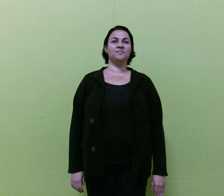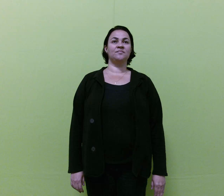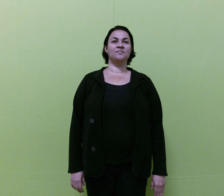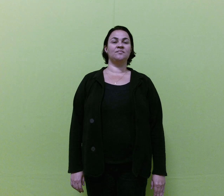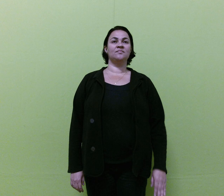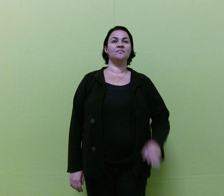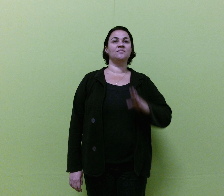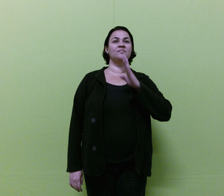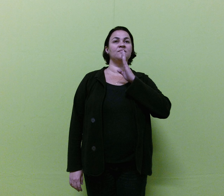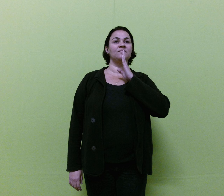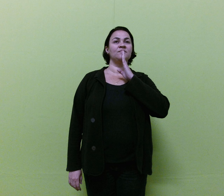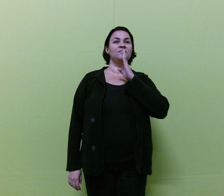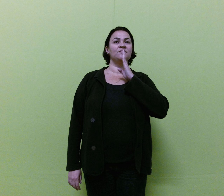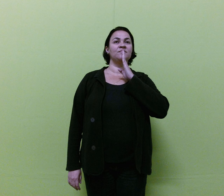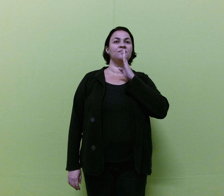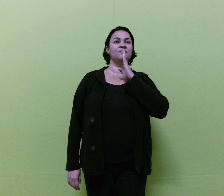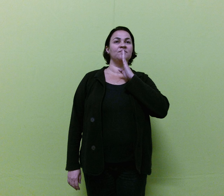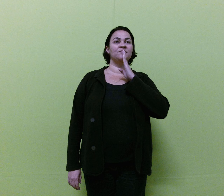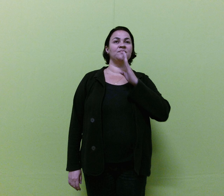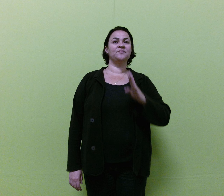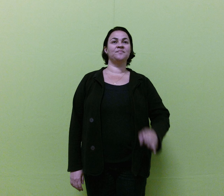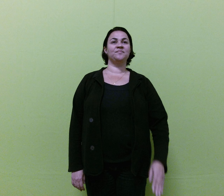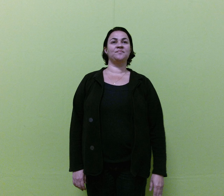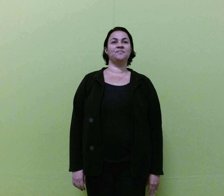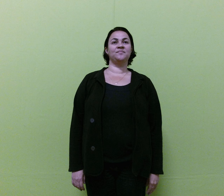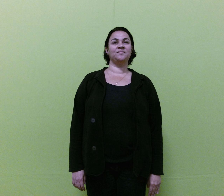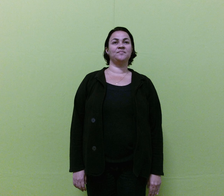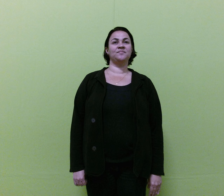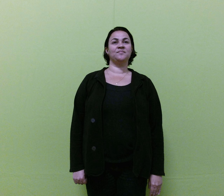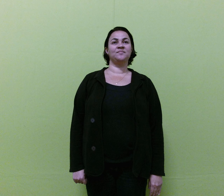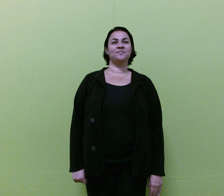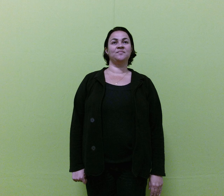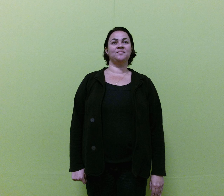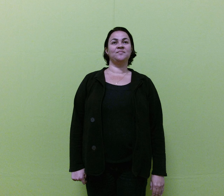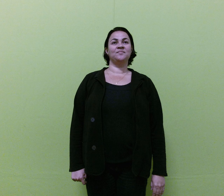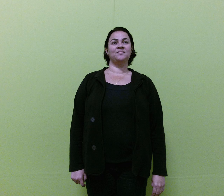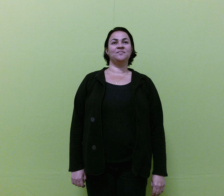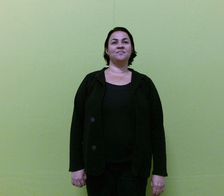conhecer